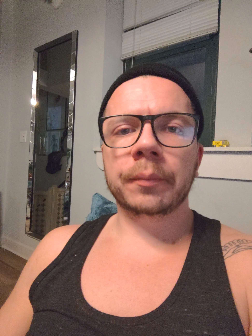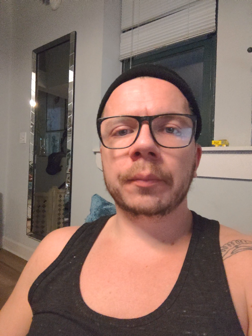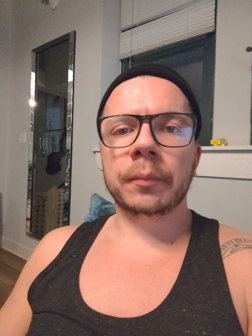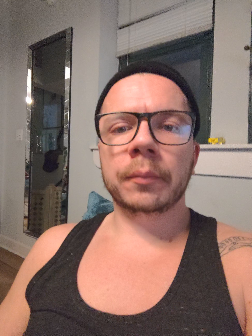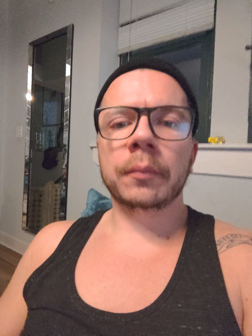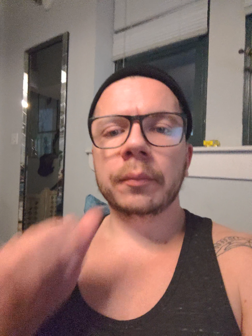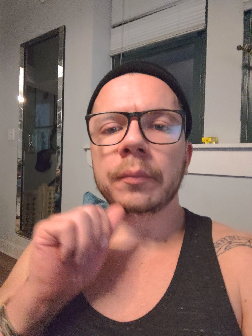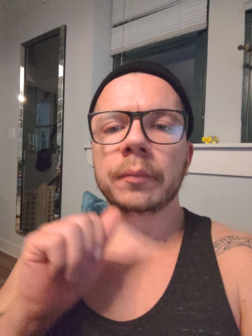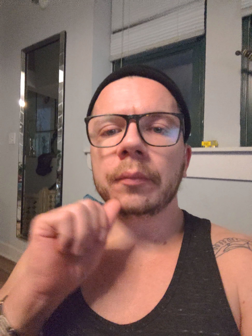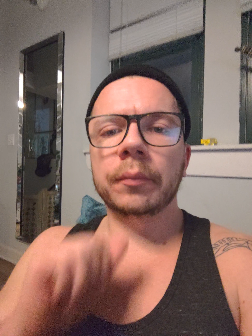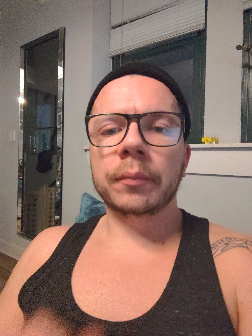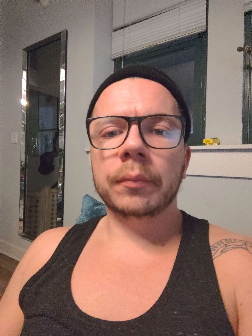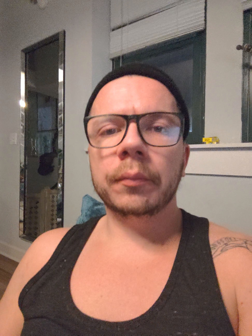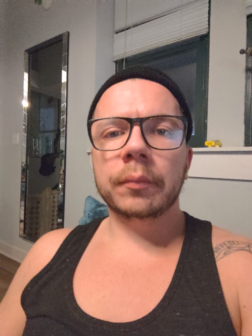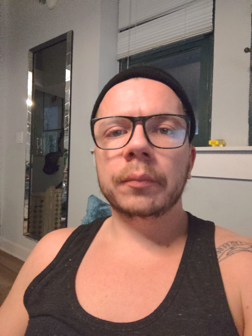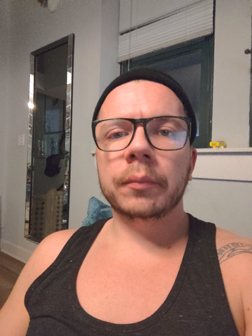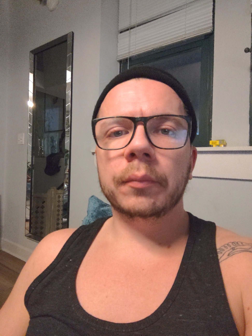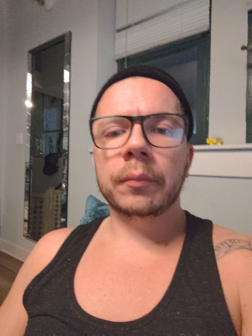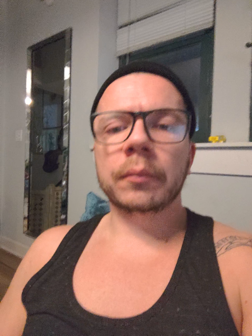aunt